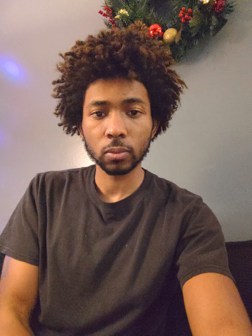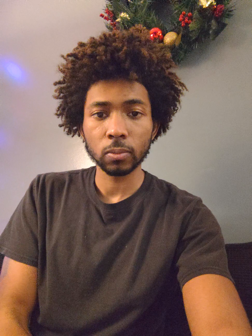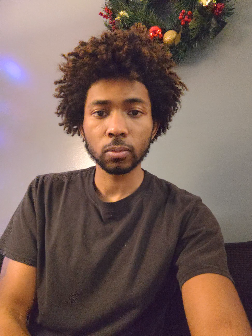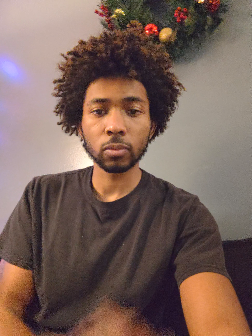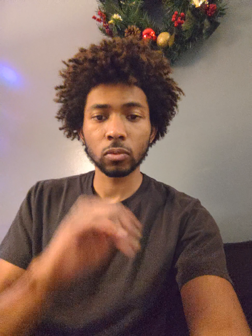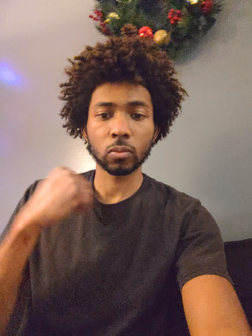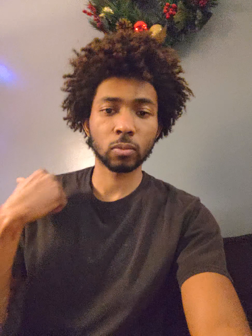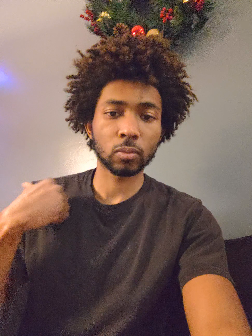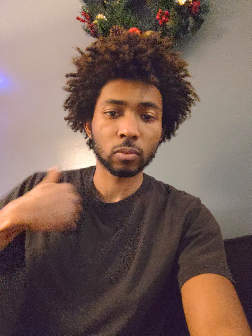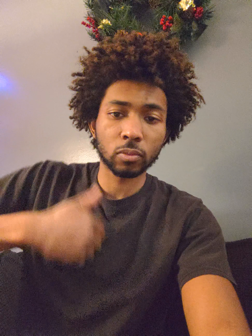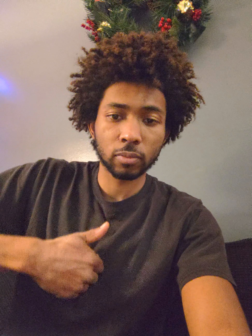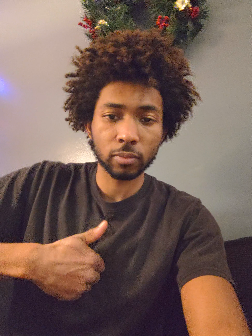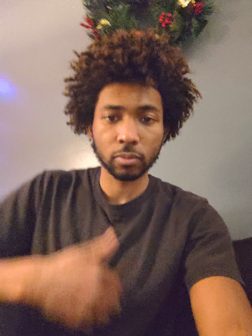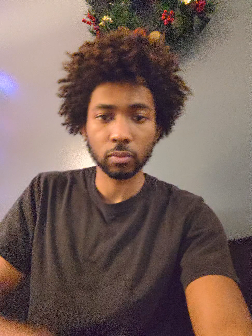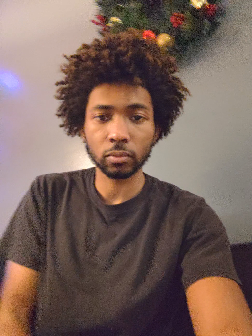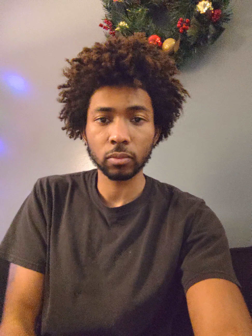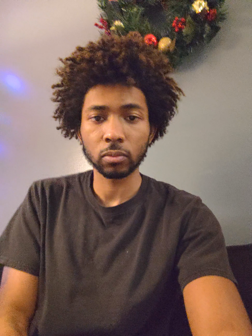jacket